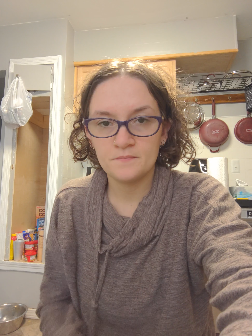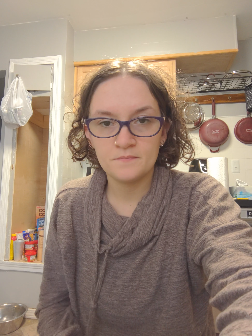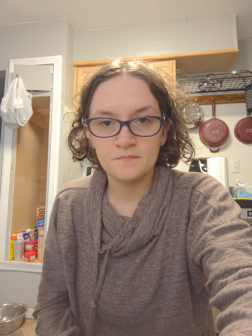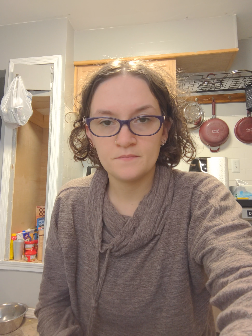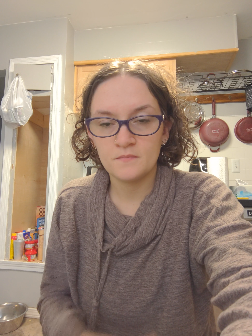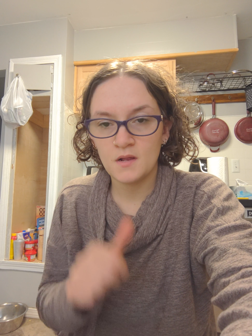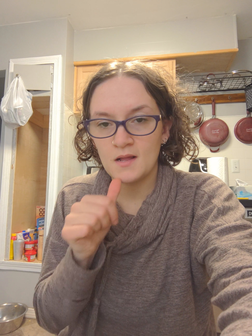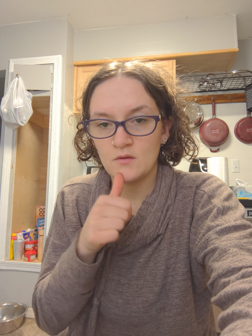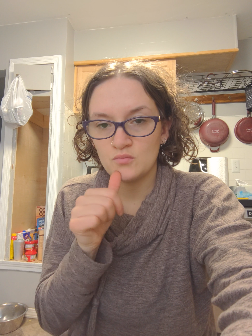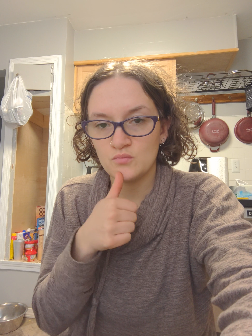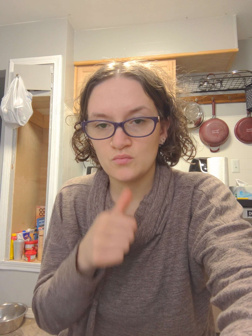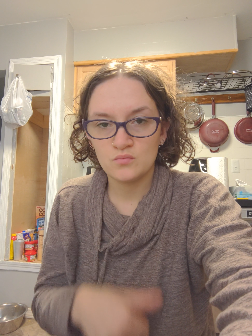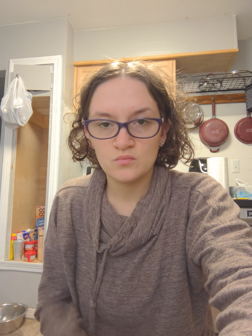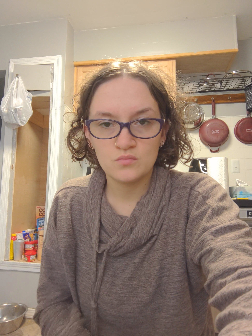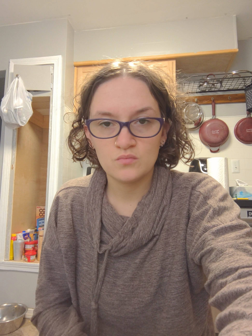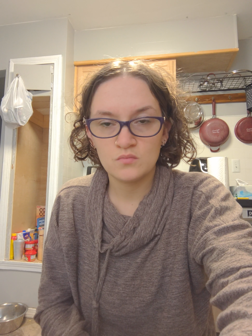owie